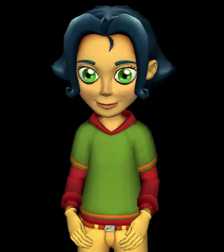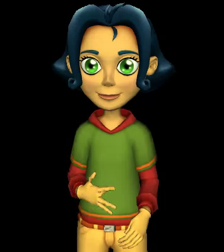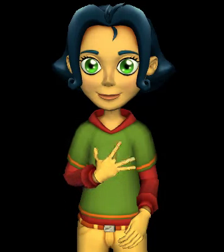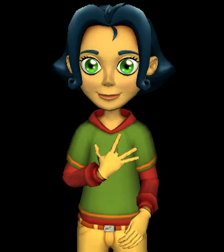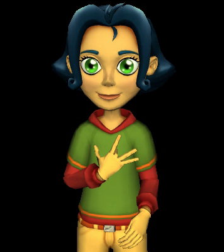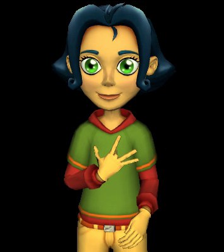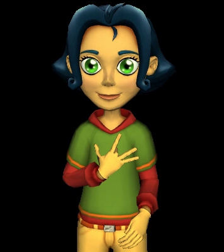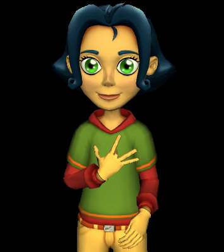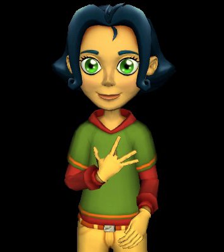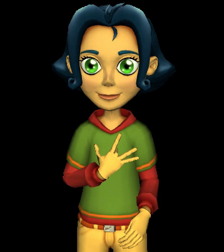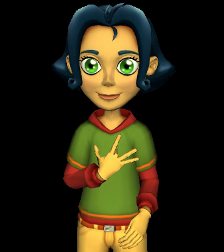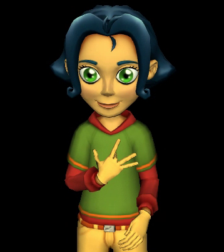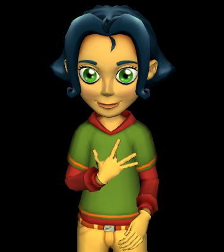قلب